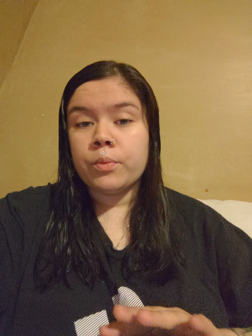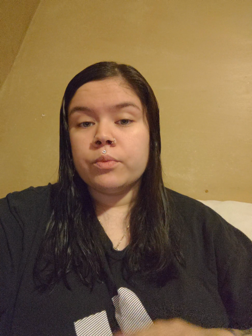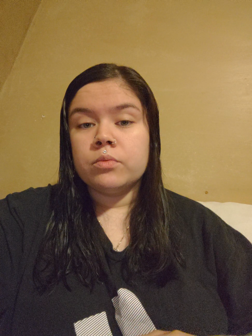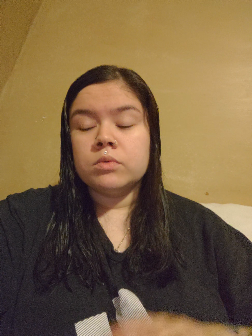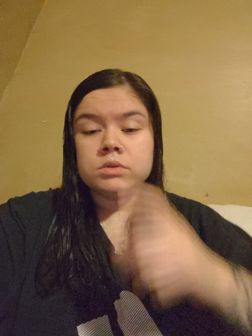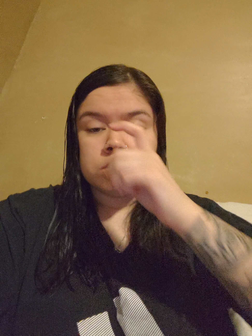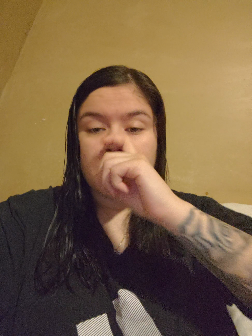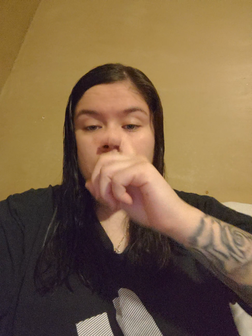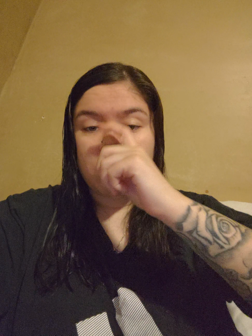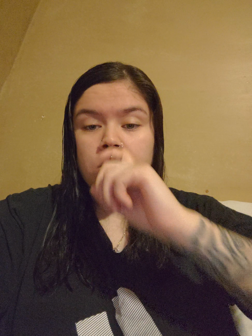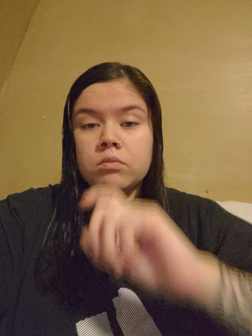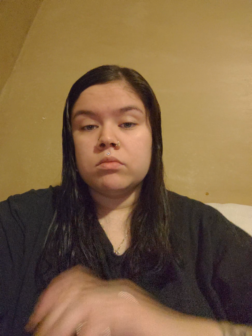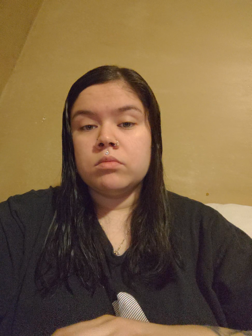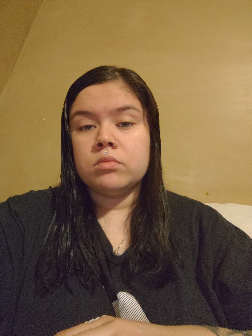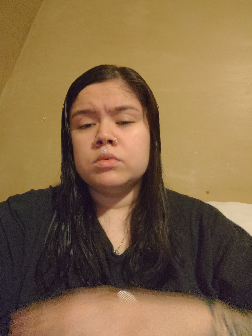doll